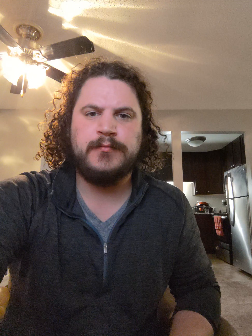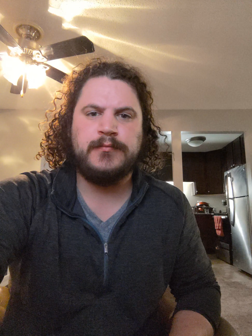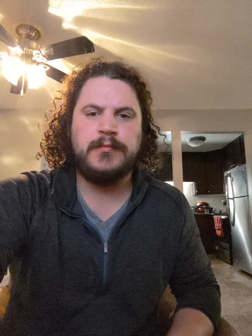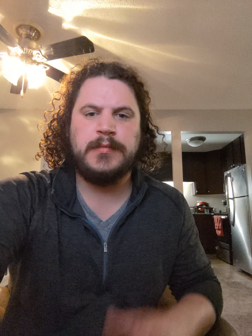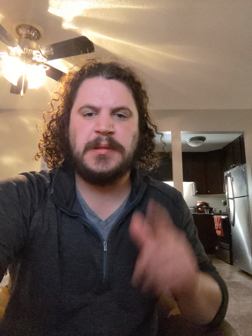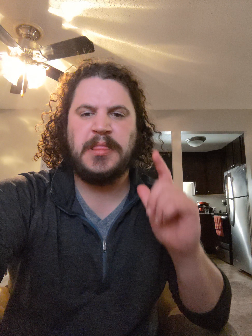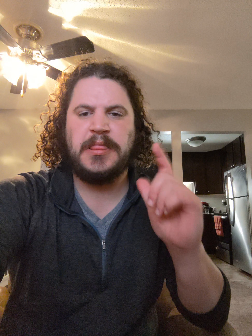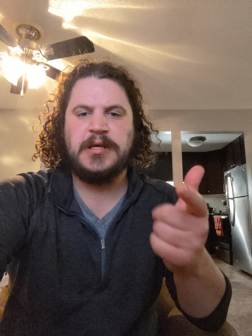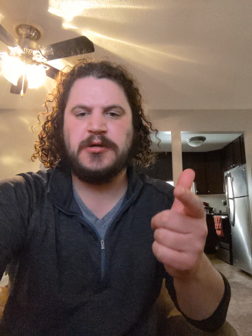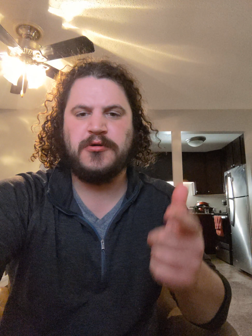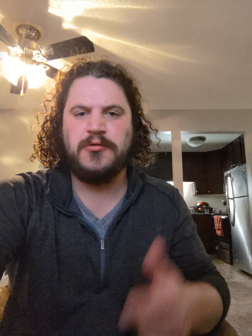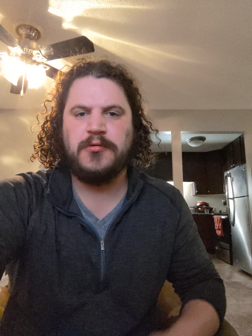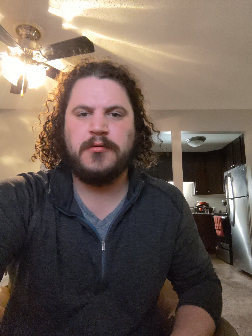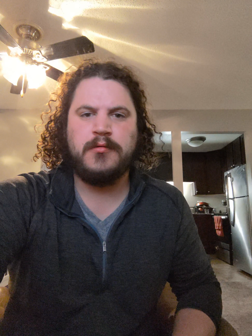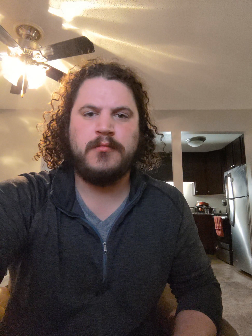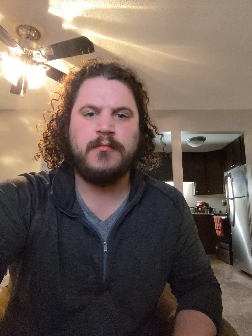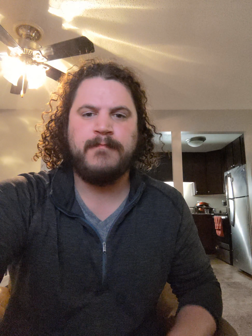later